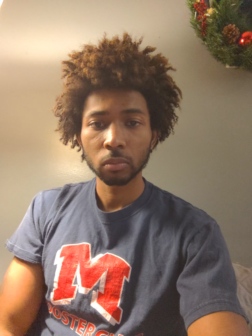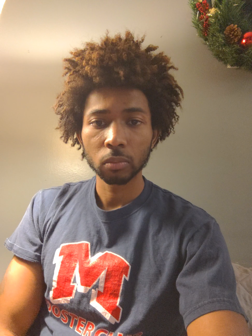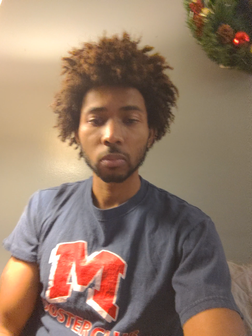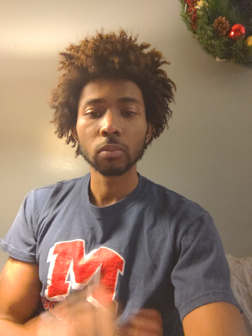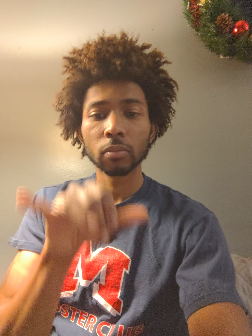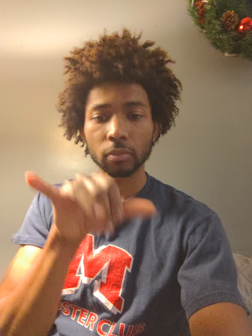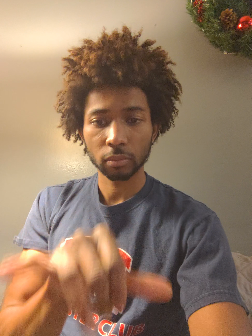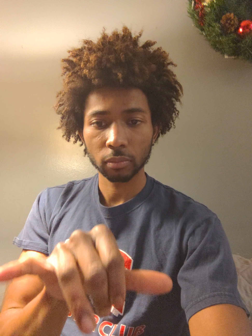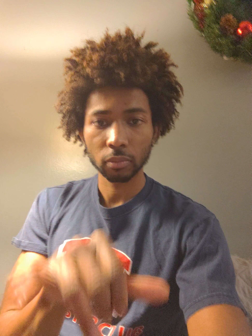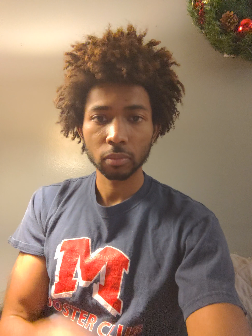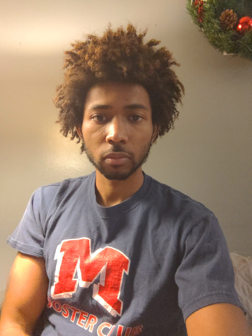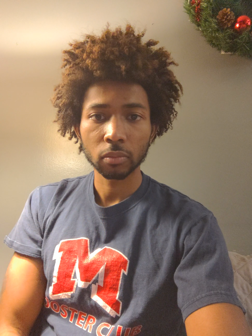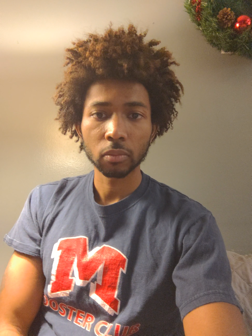stay